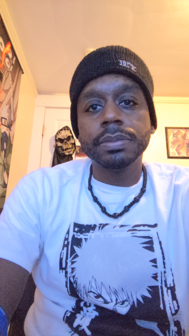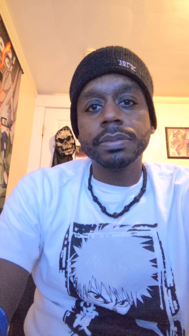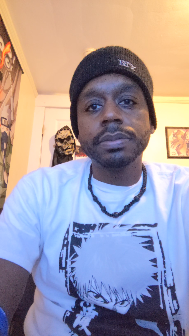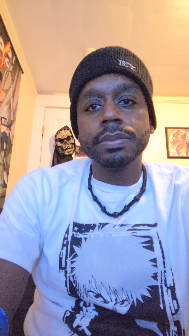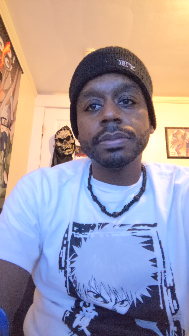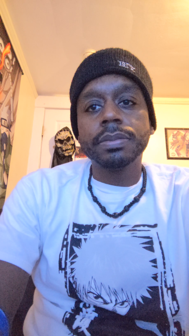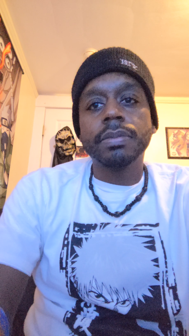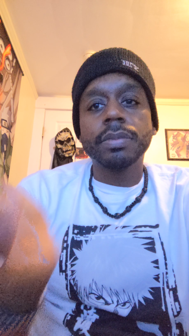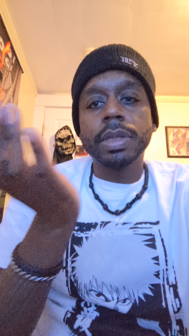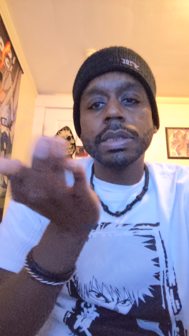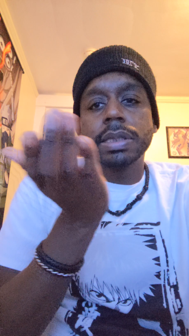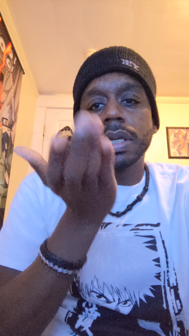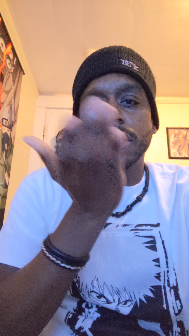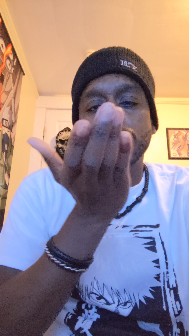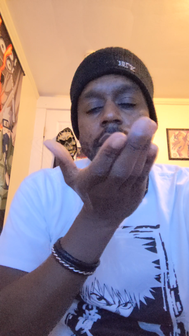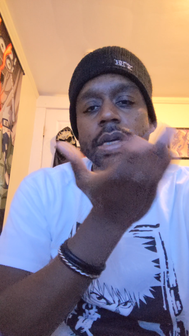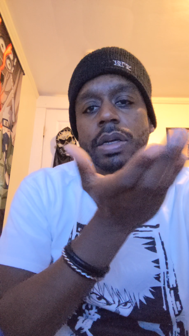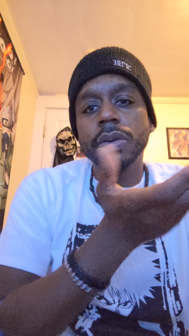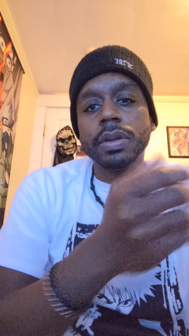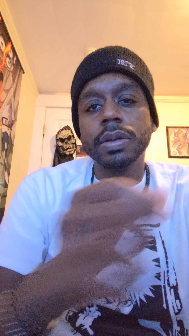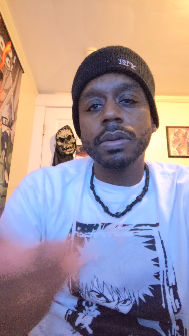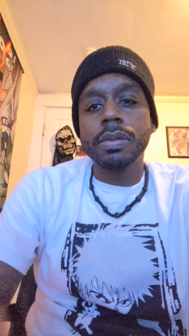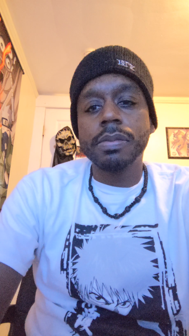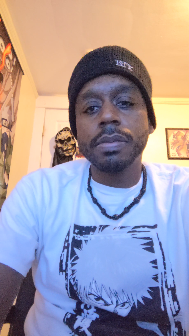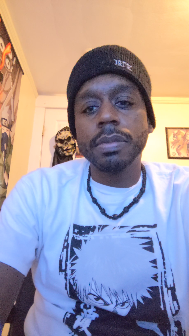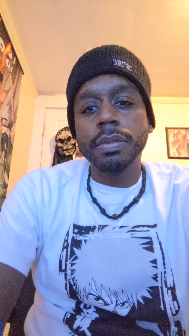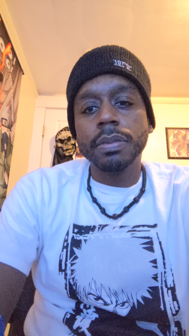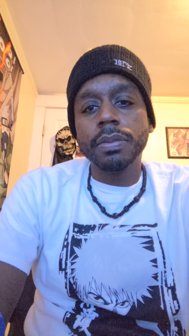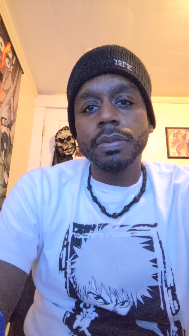carry